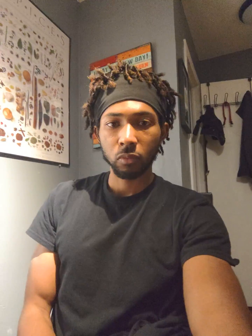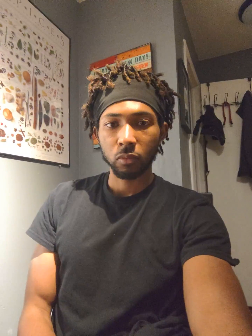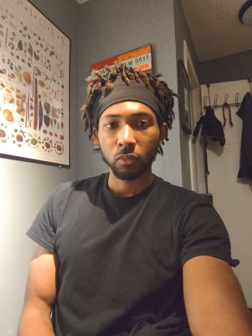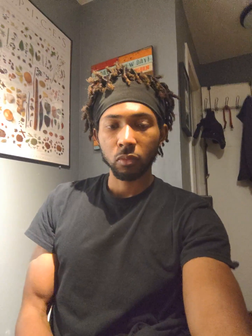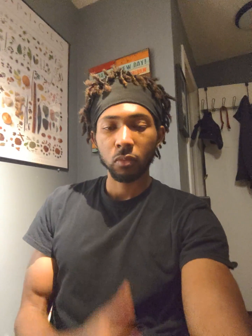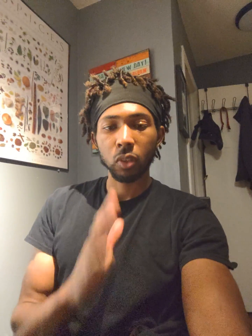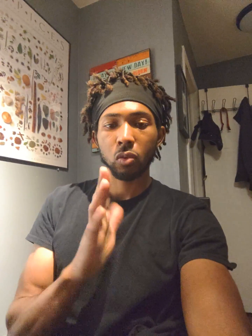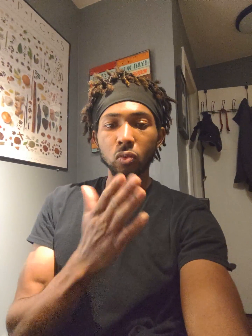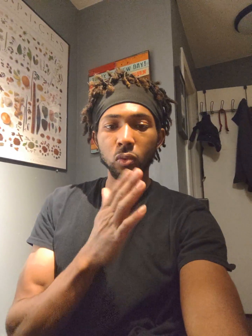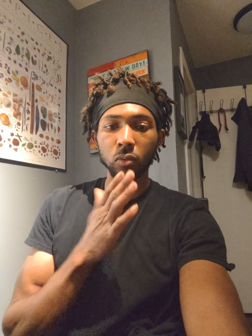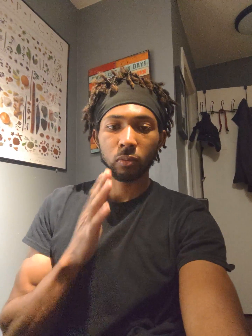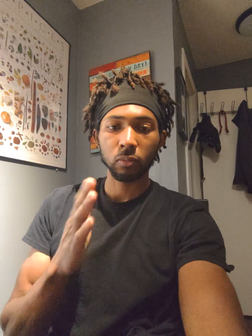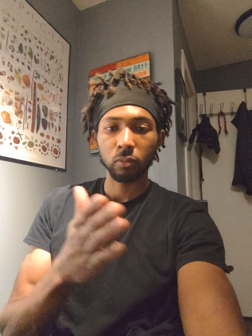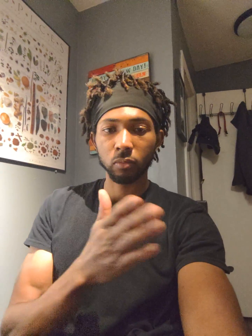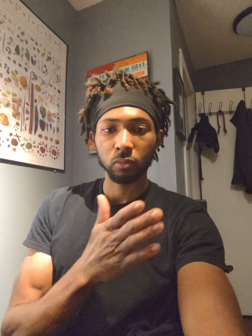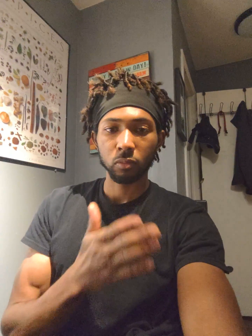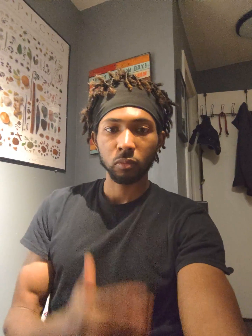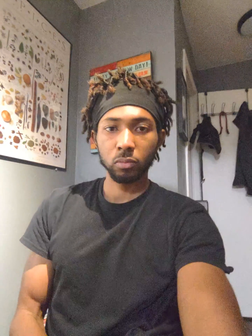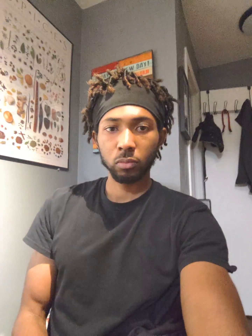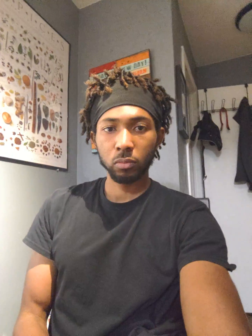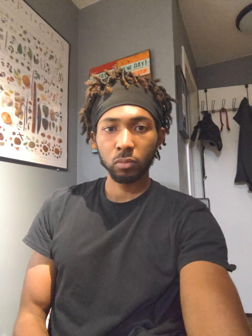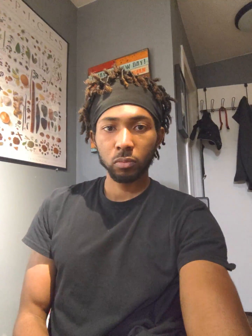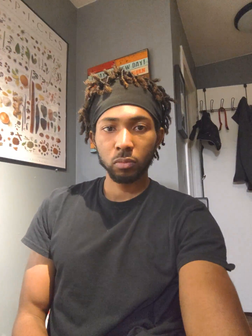share